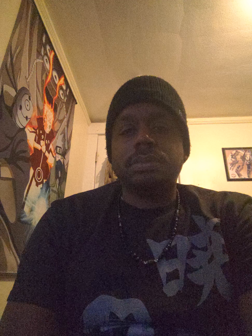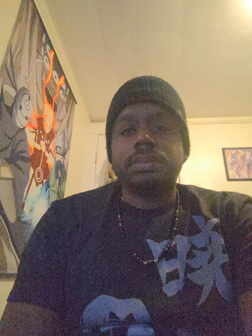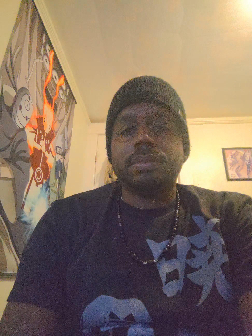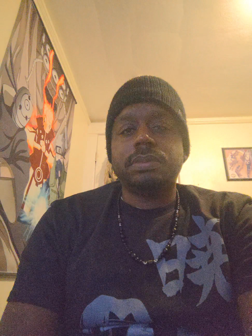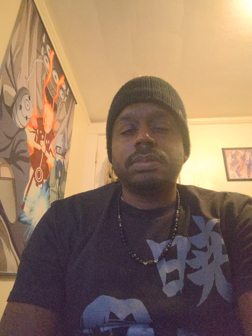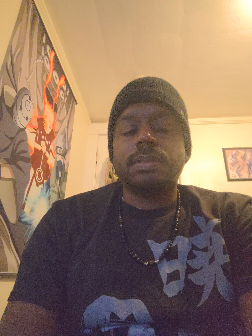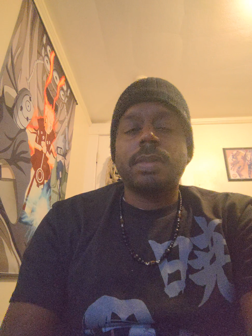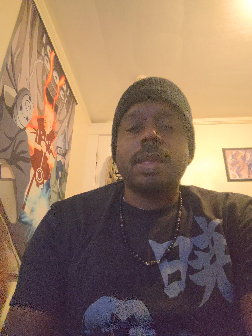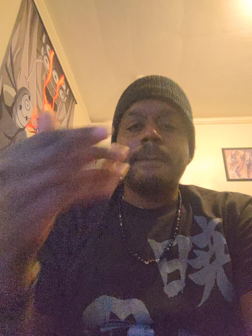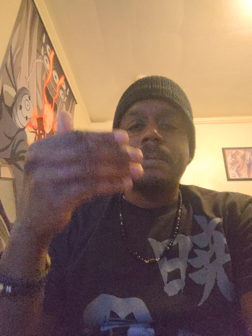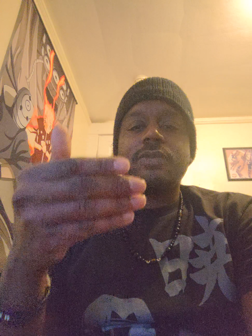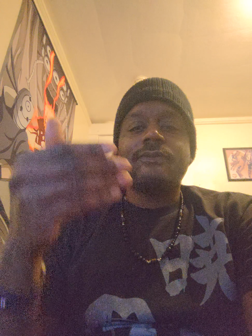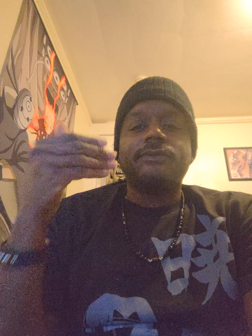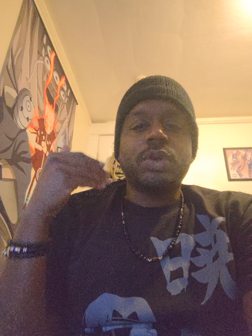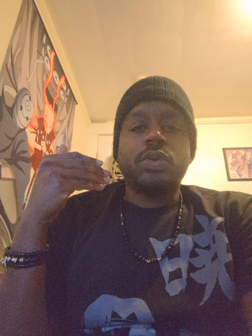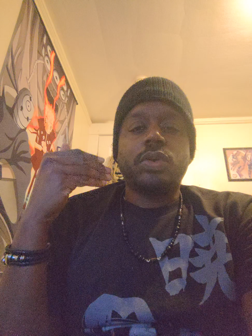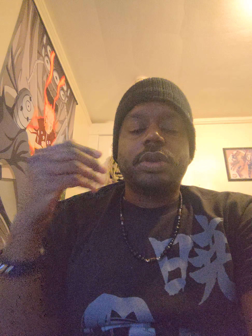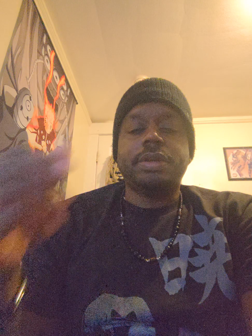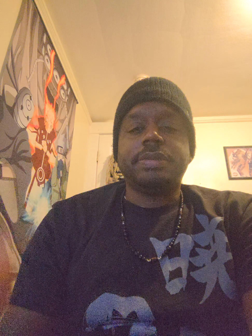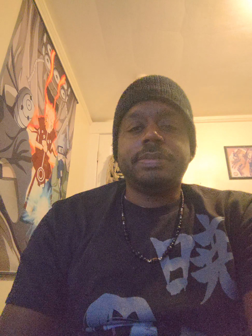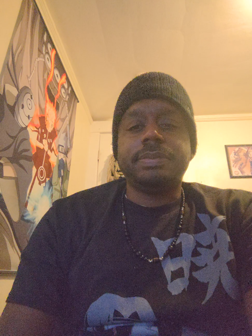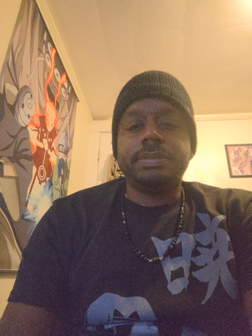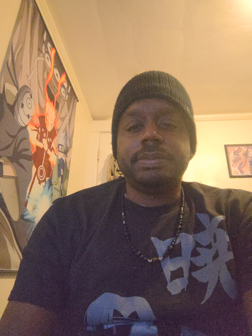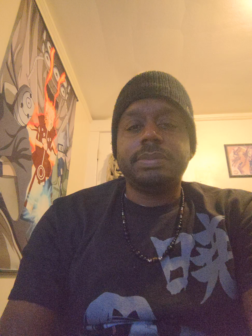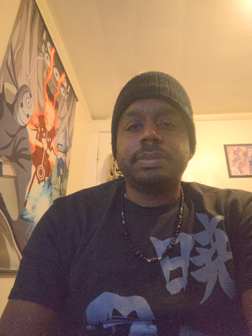before